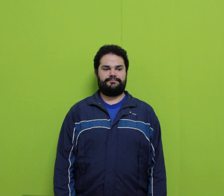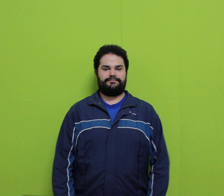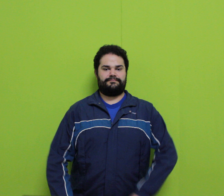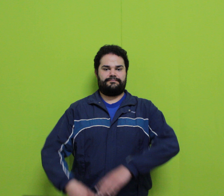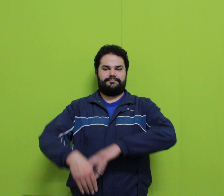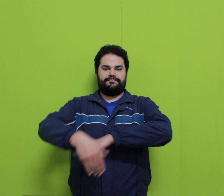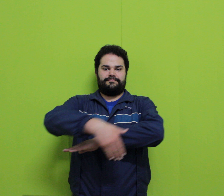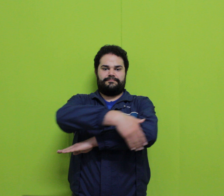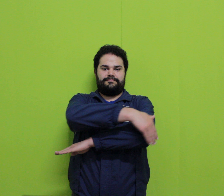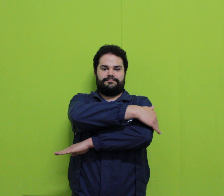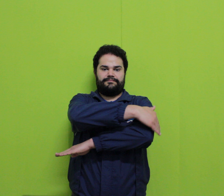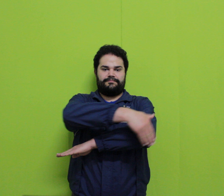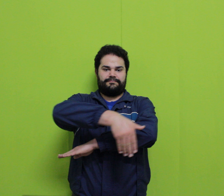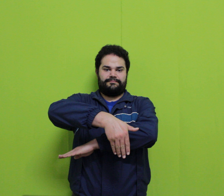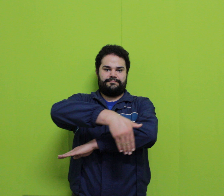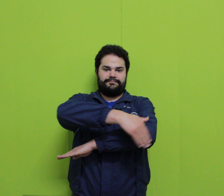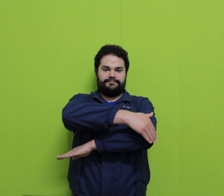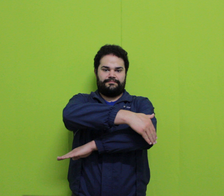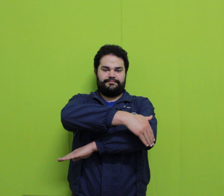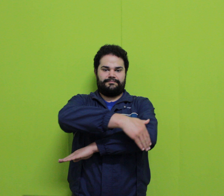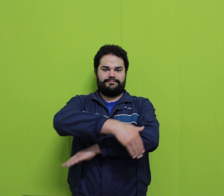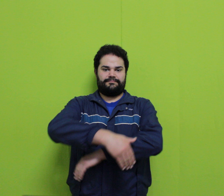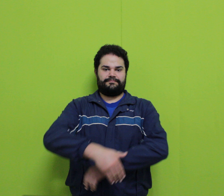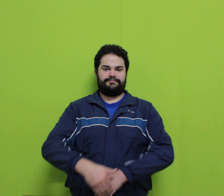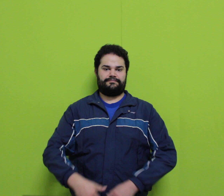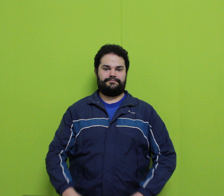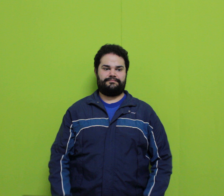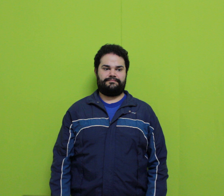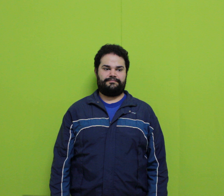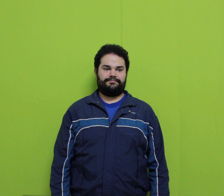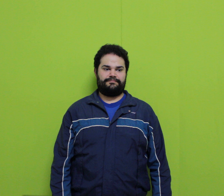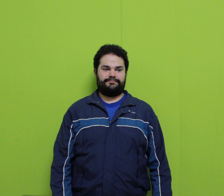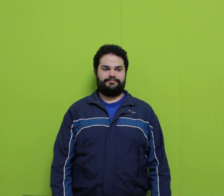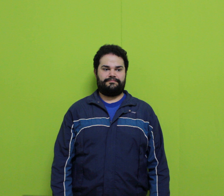esquina